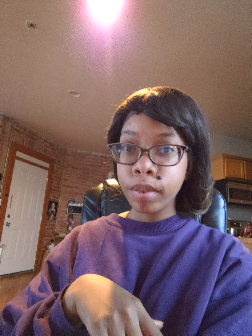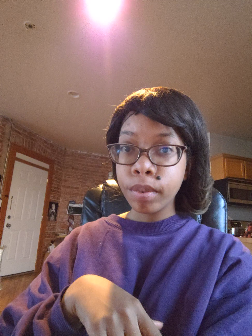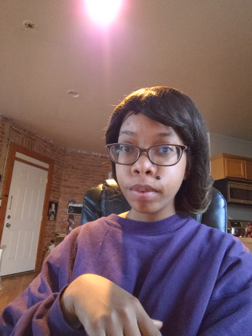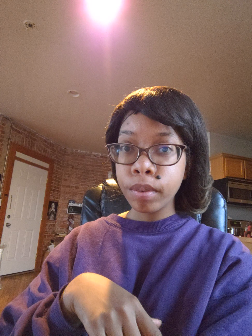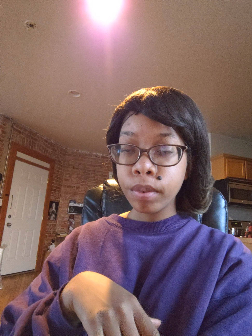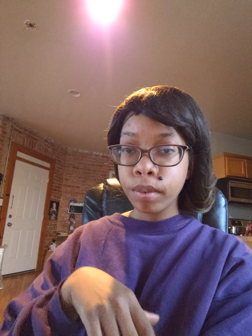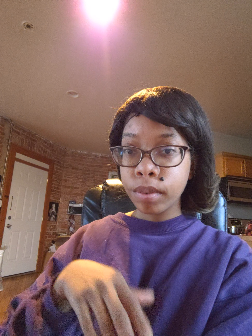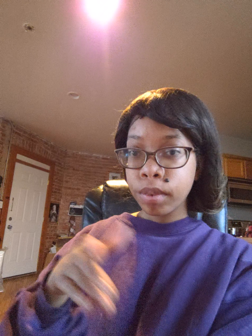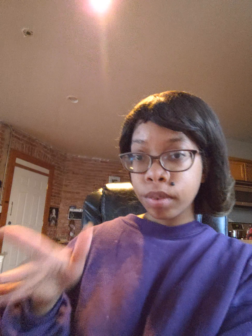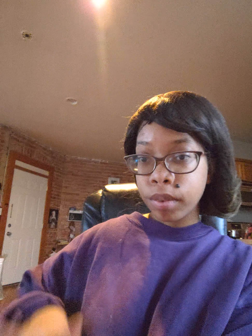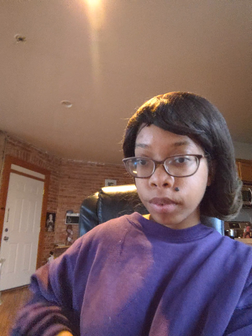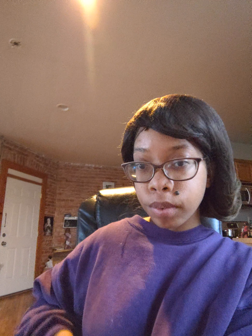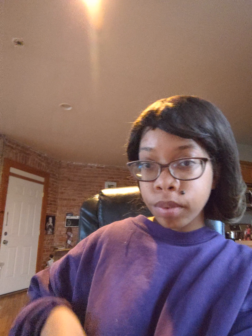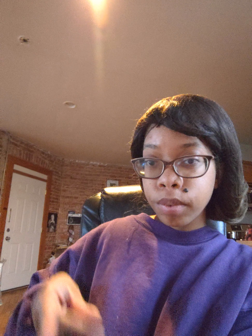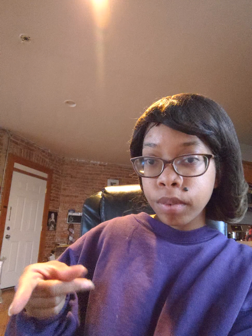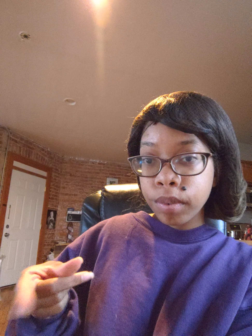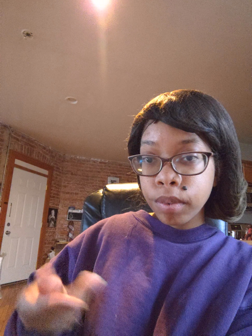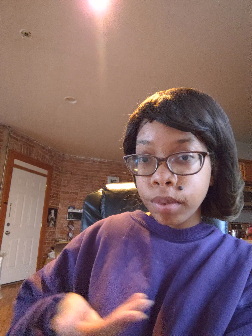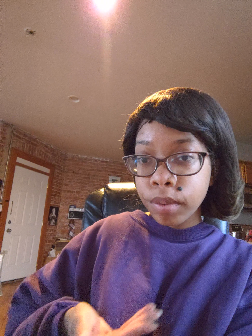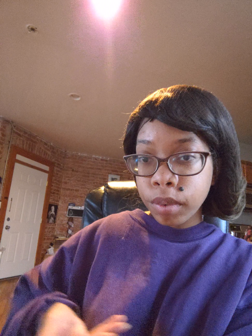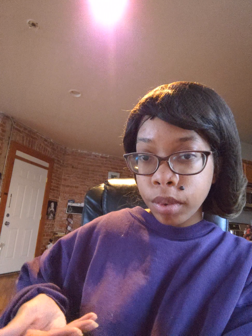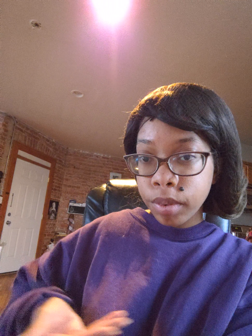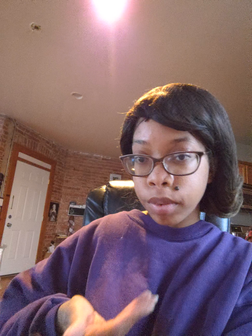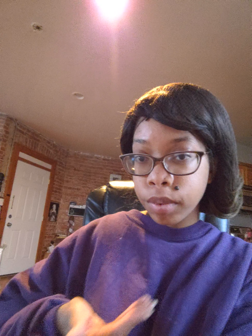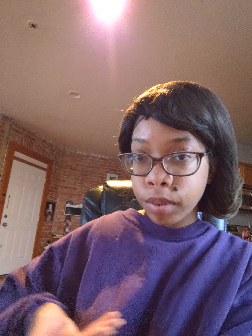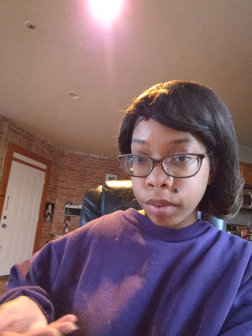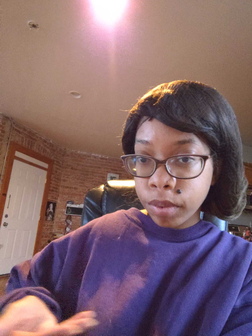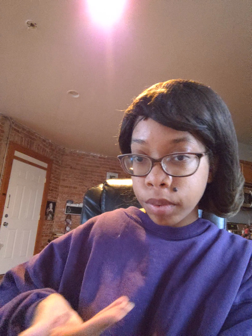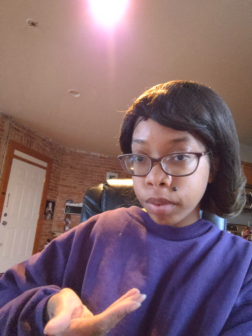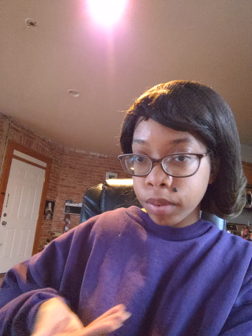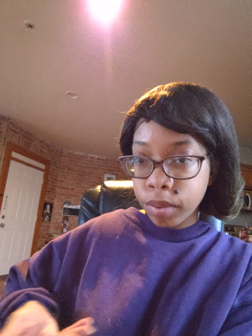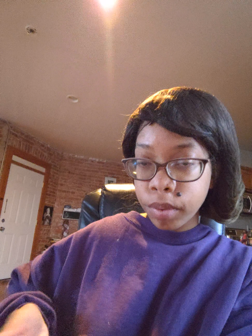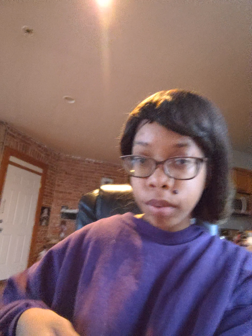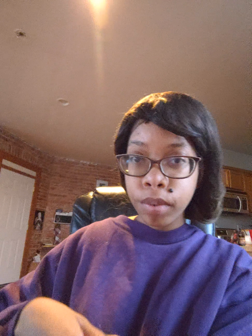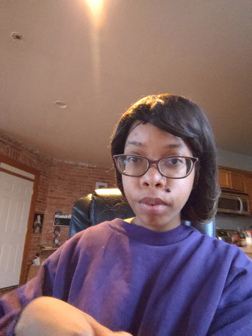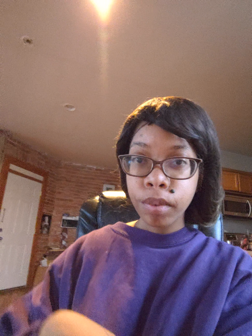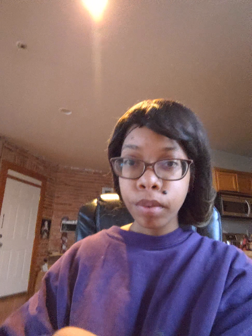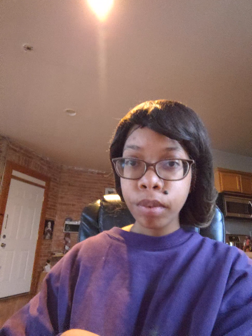puppy